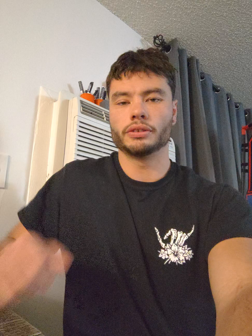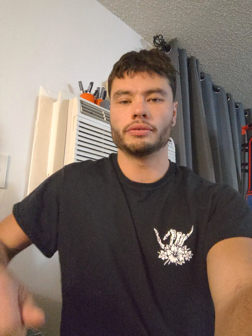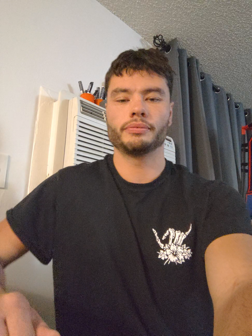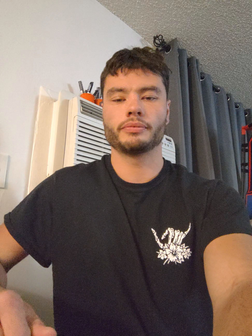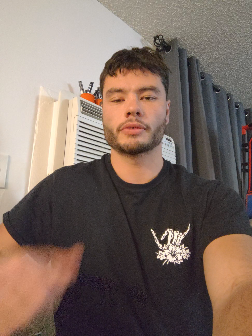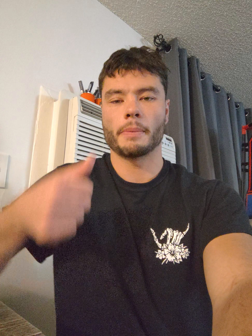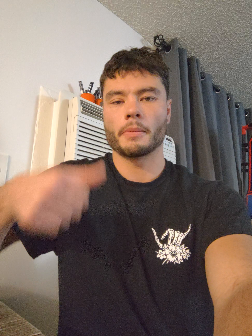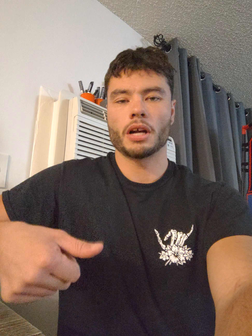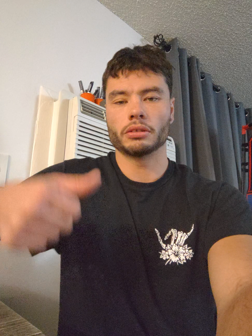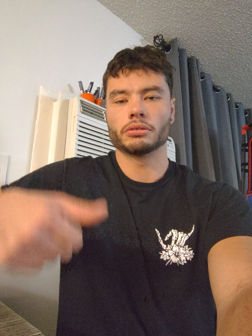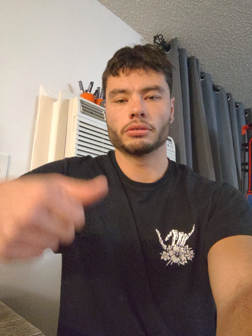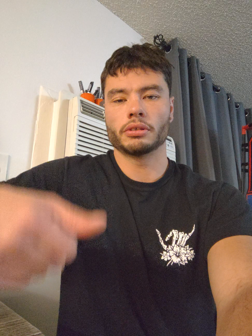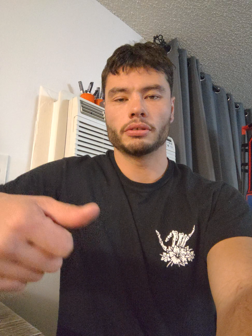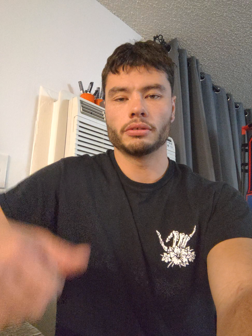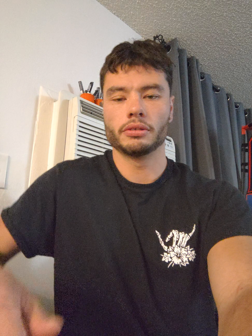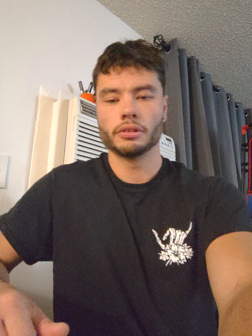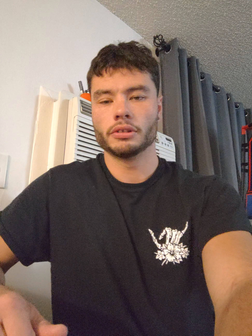puzzle